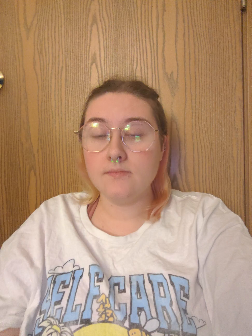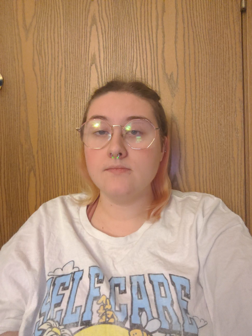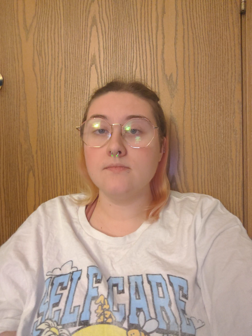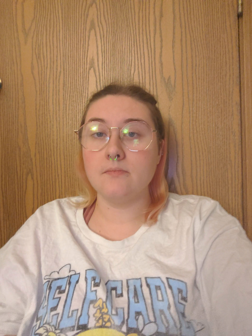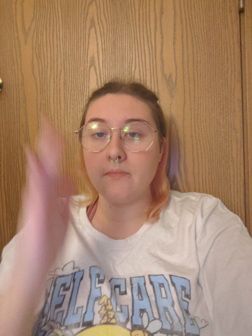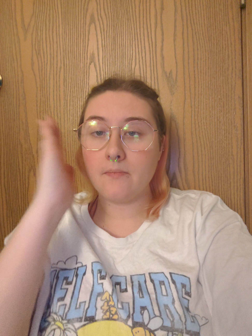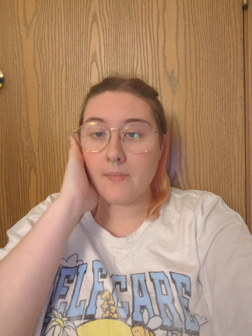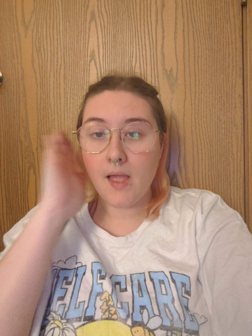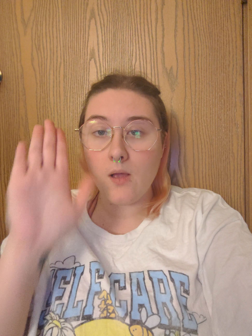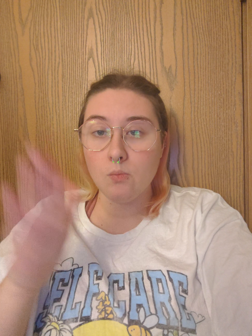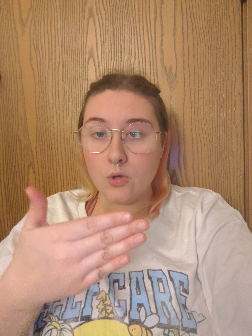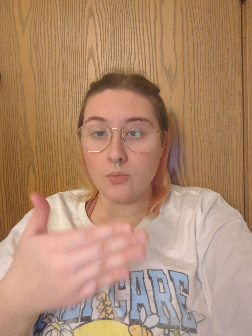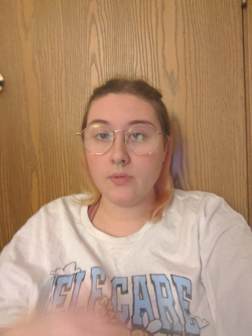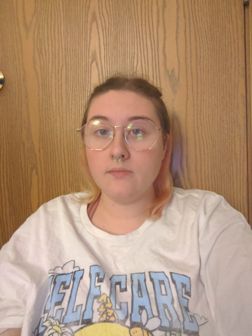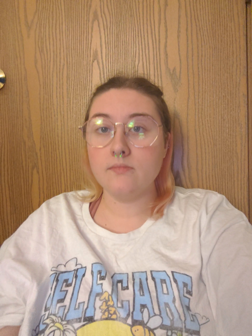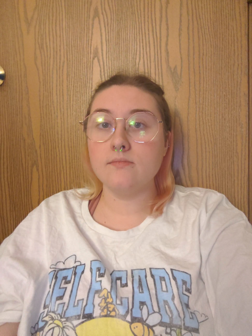bedroom